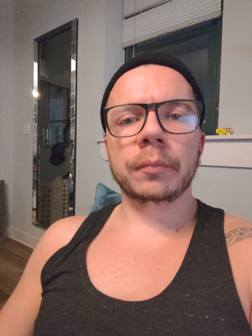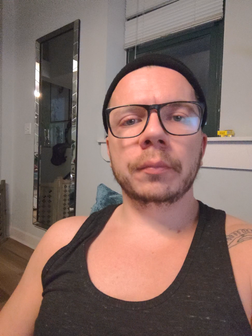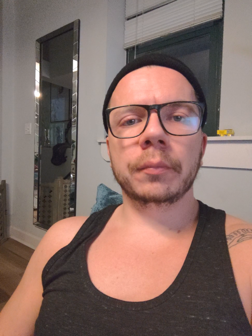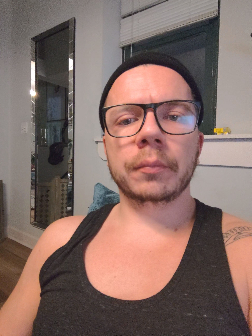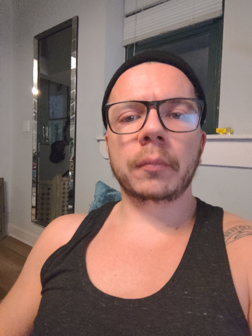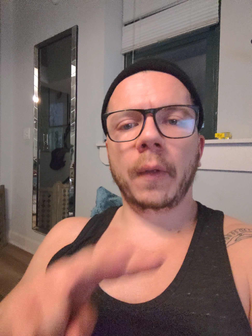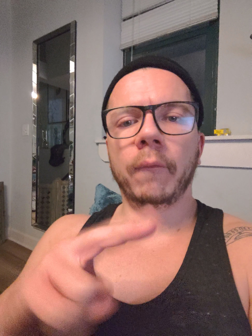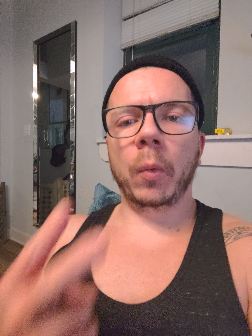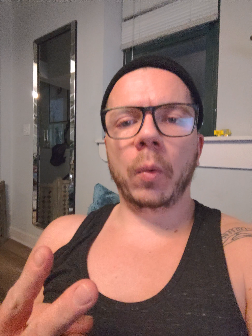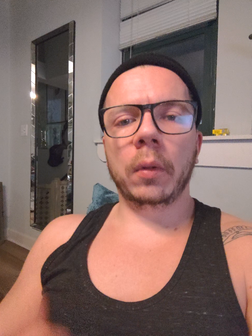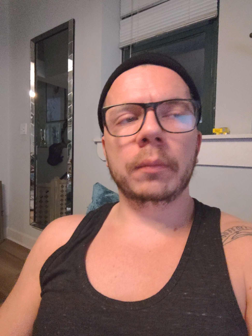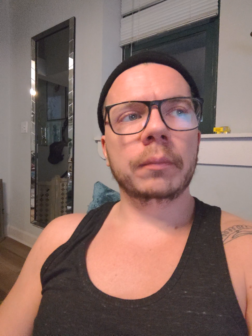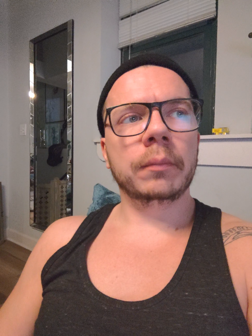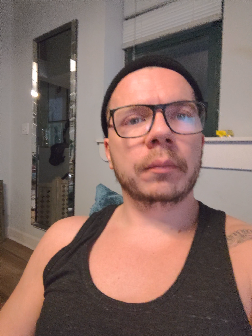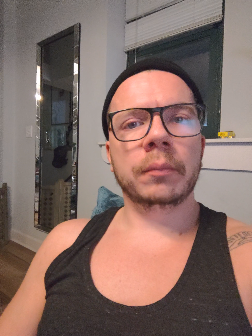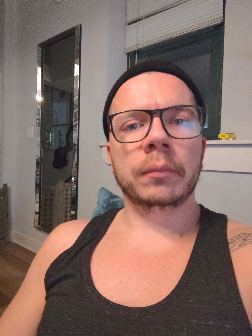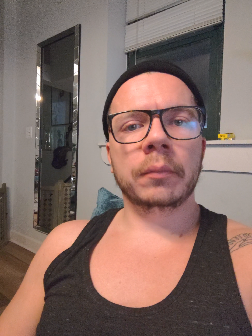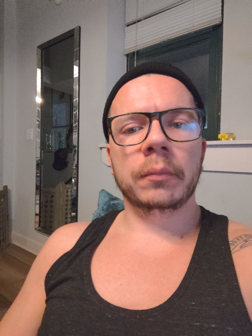fall